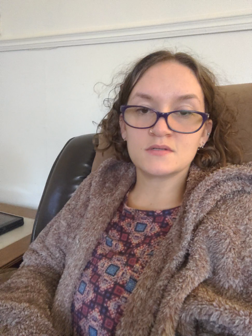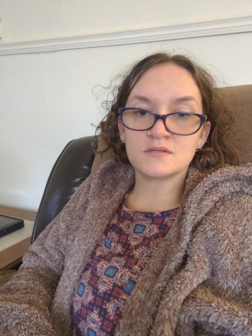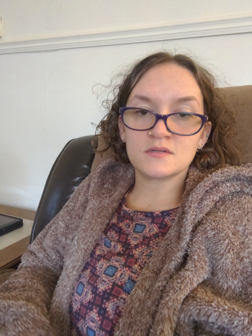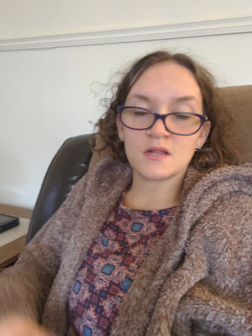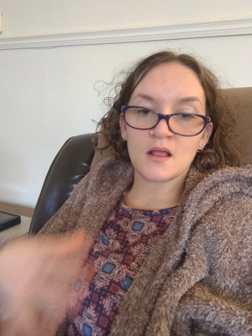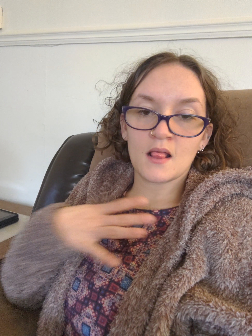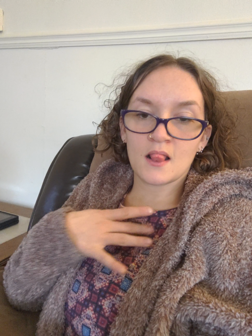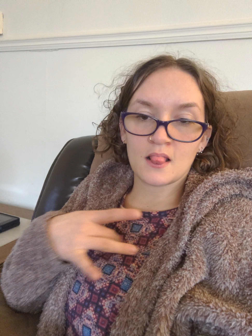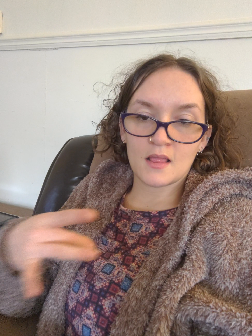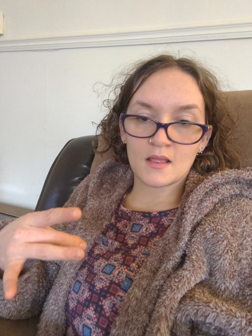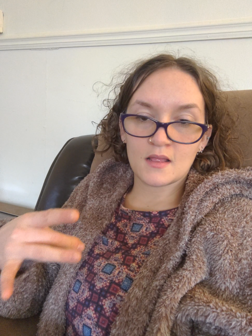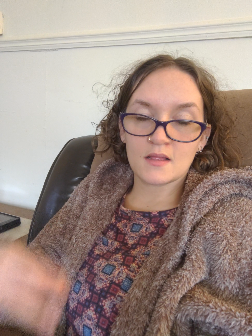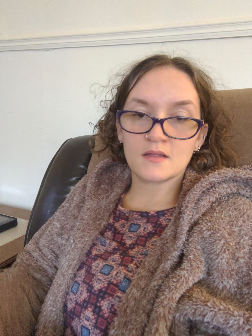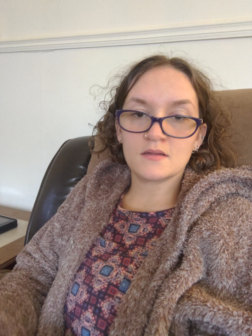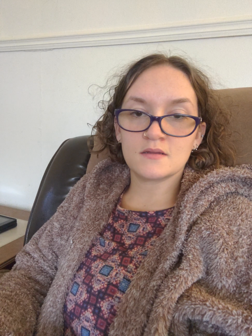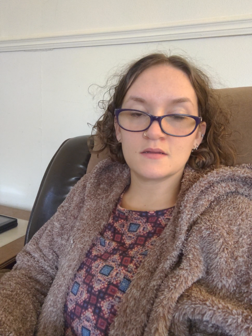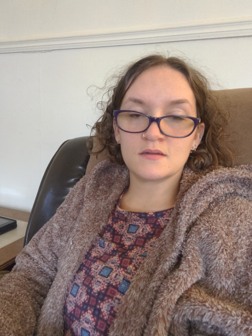like